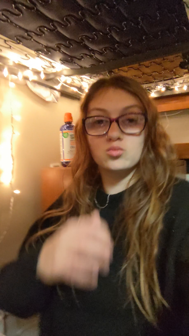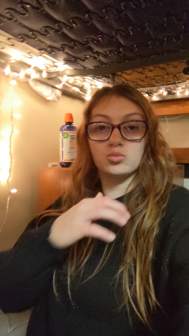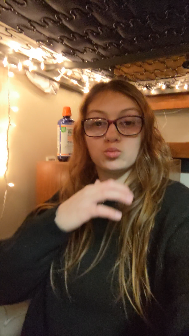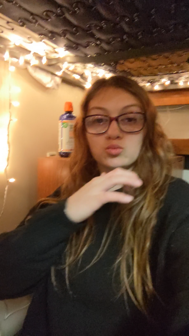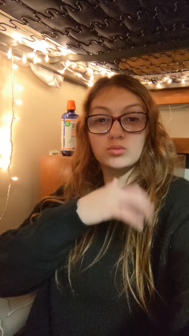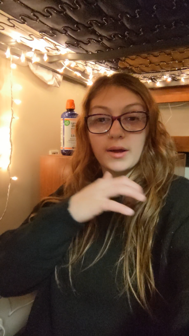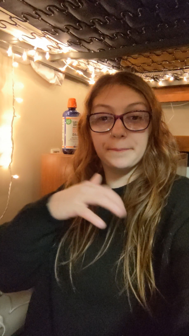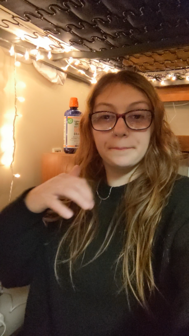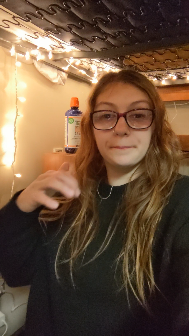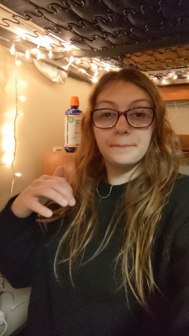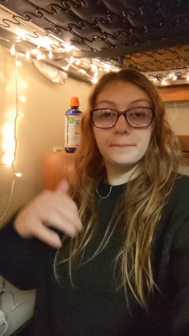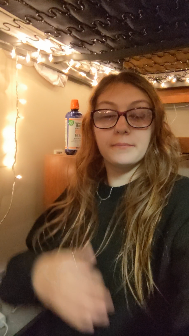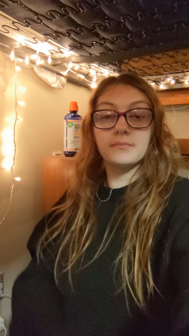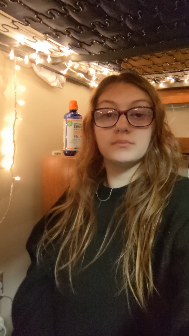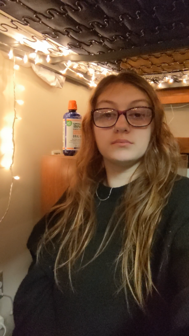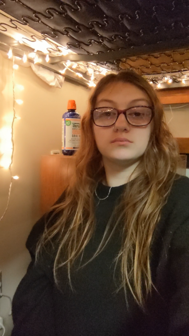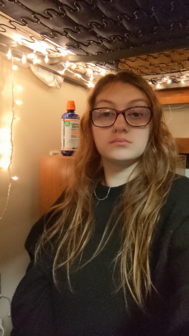grapes